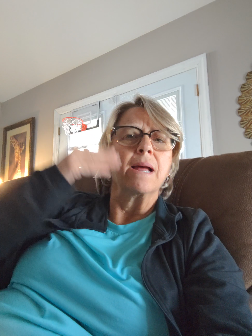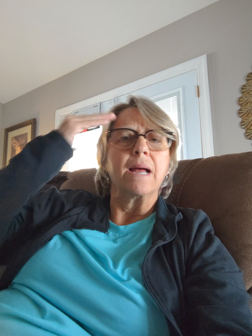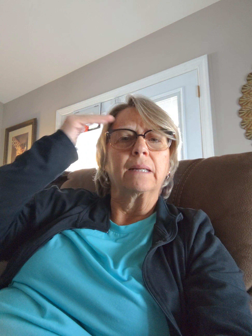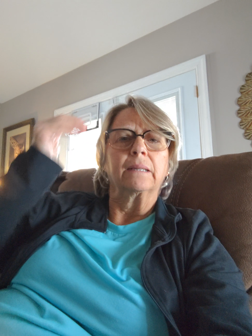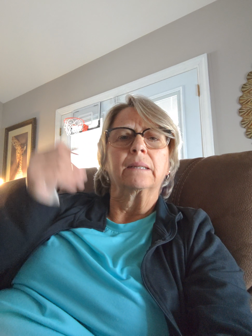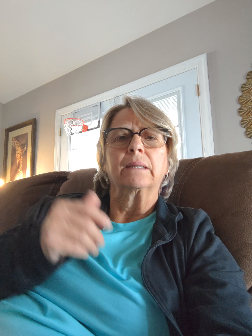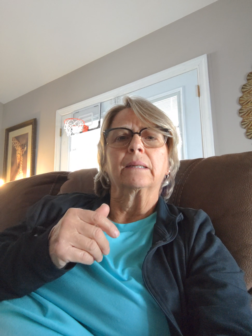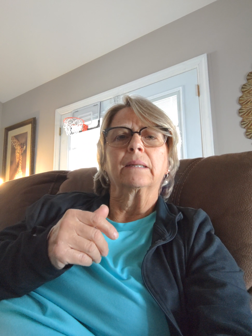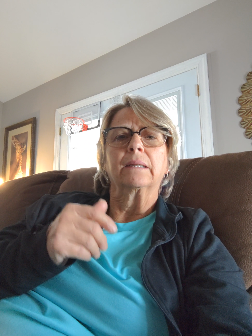head